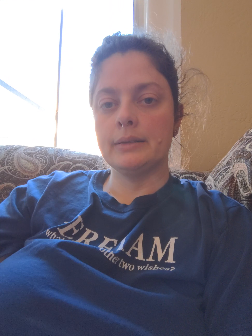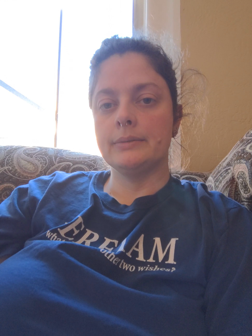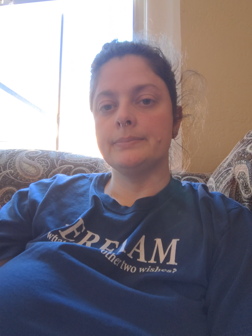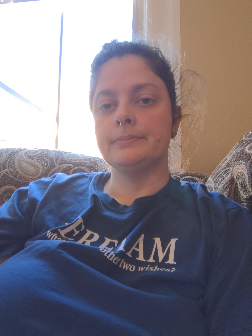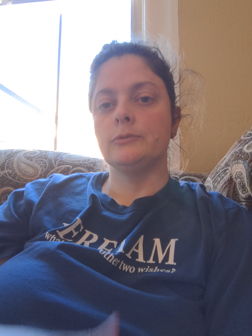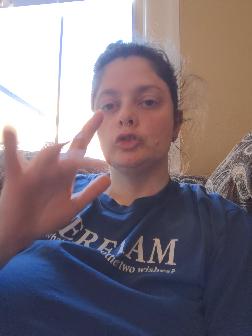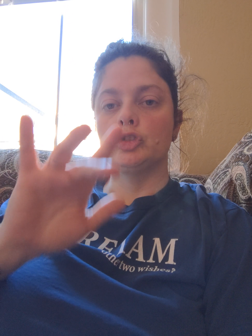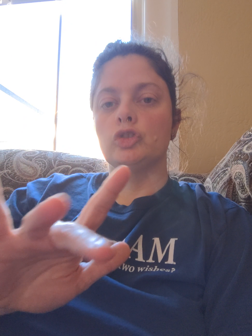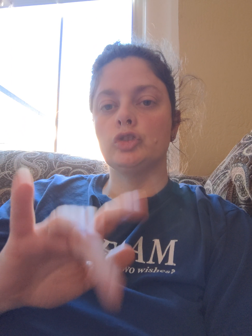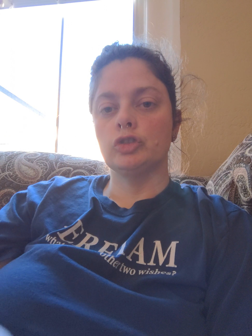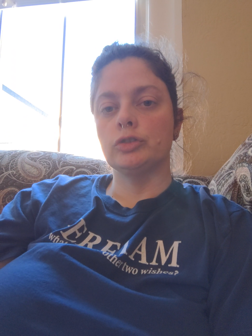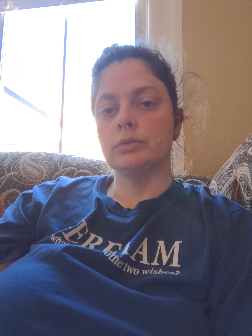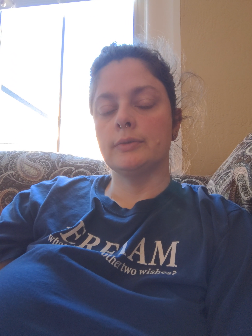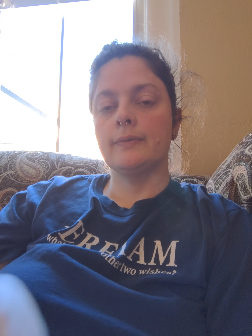touch